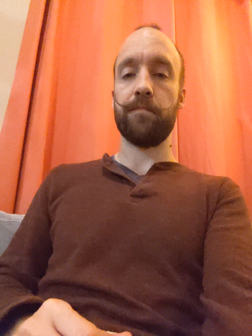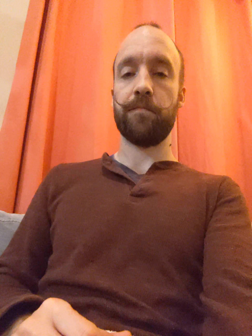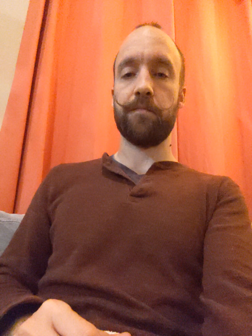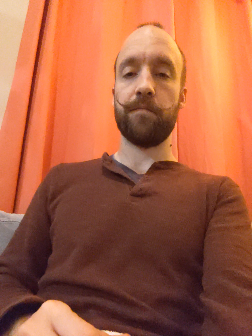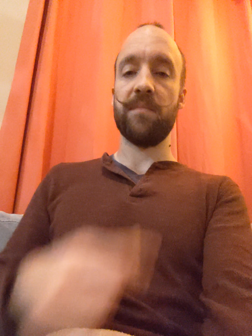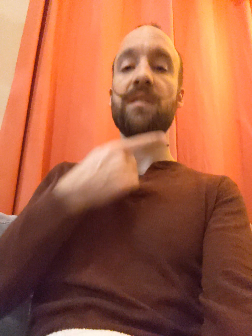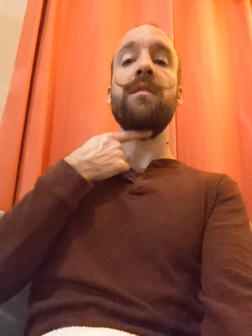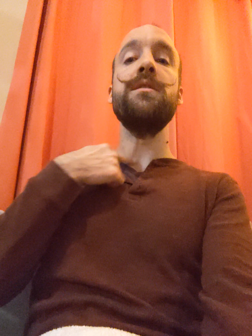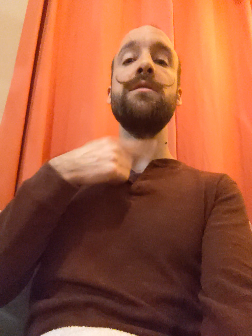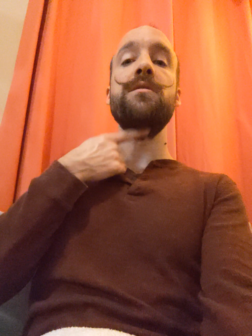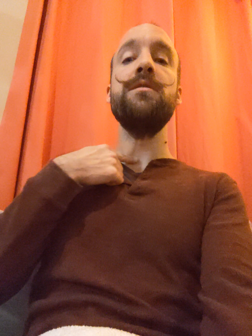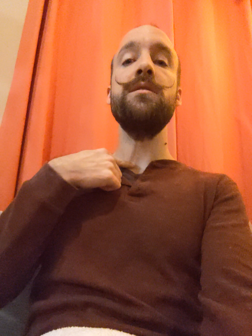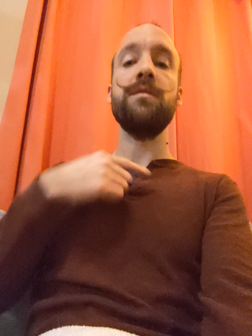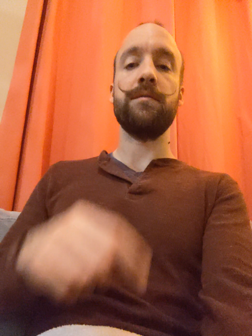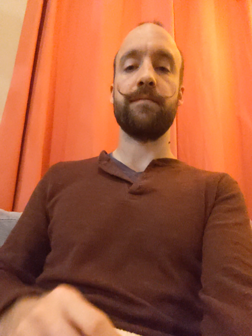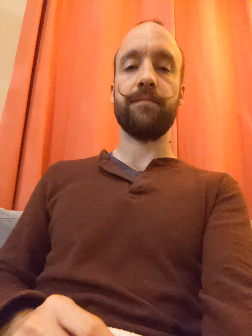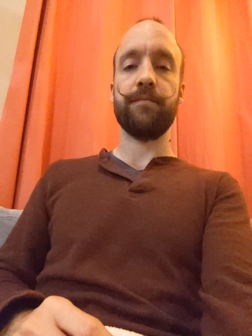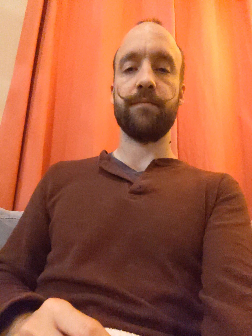thirsty